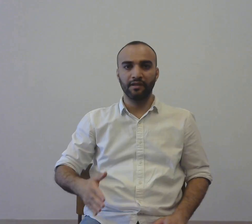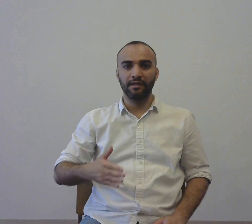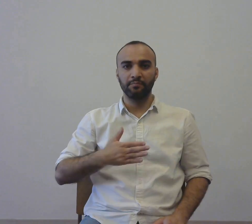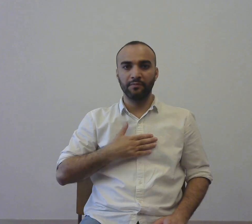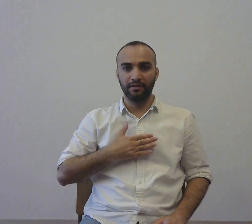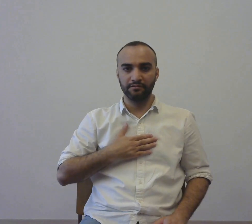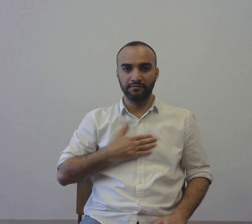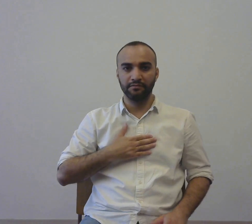biz